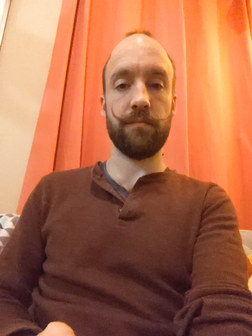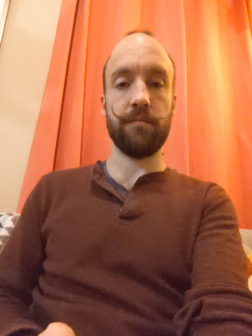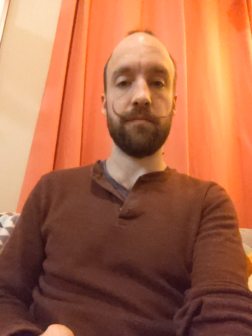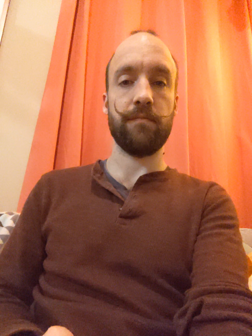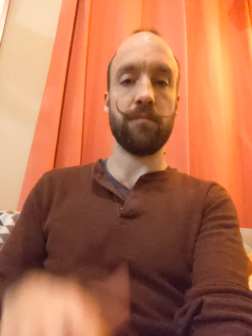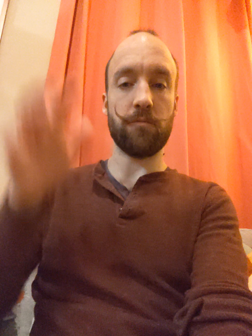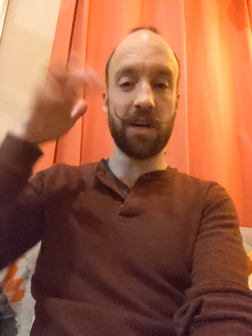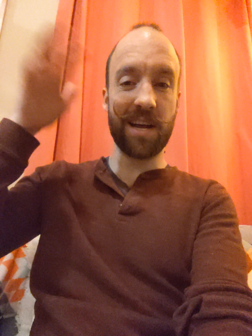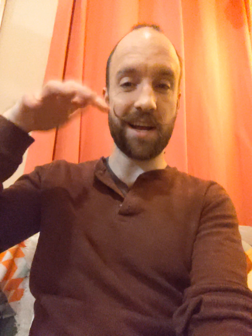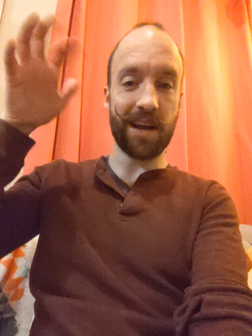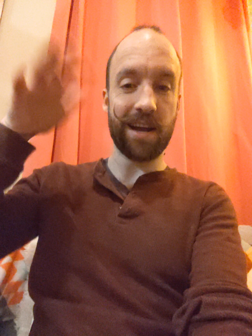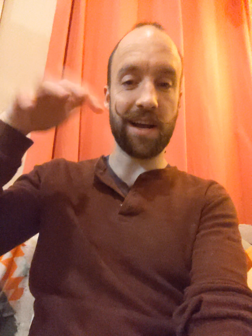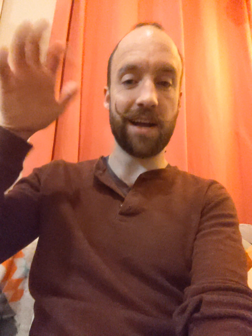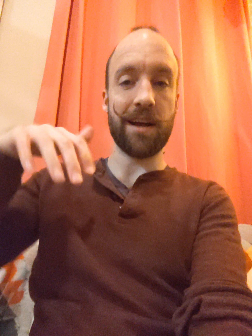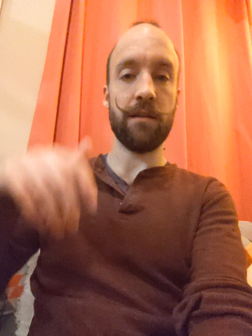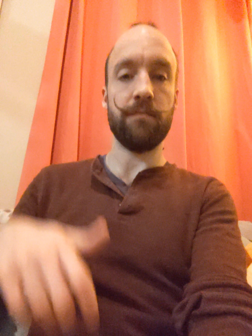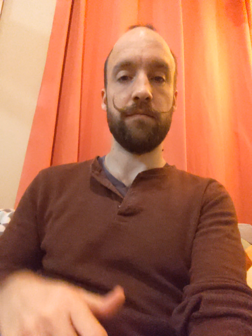rain